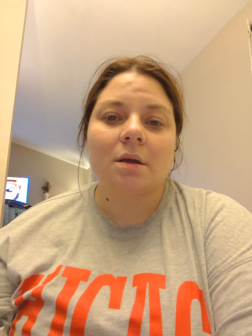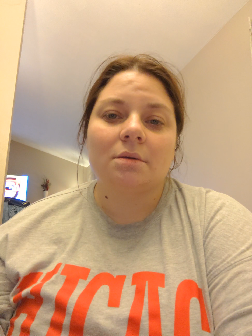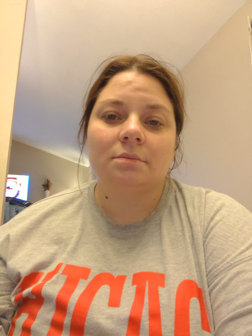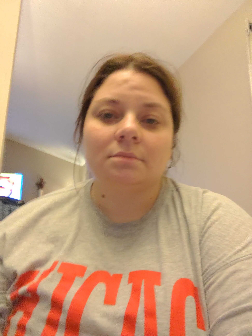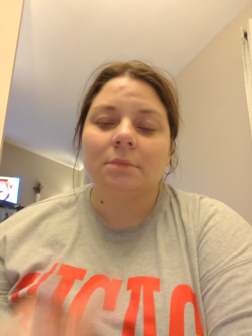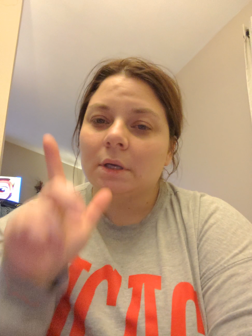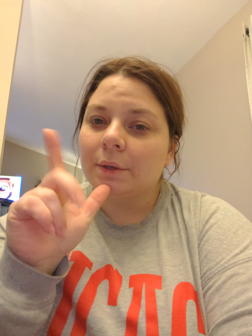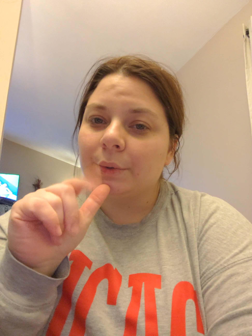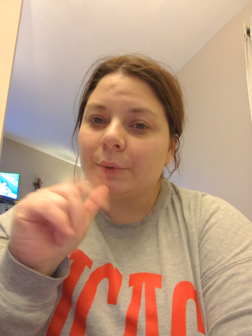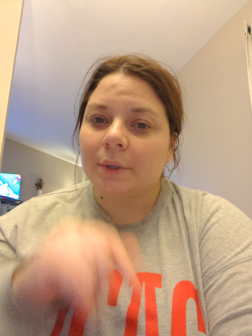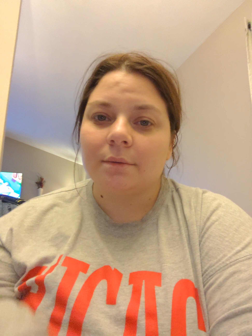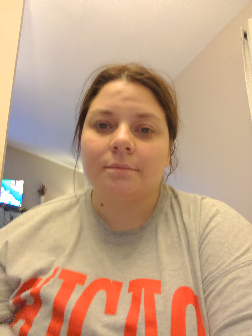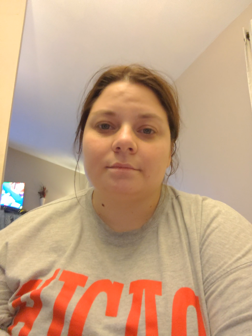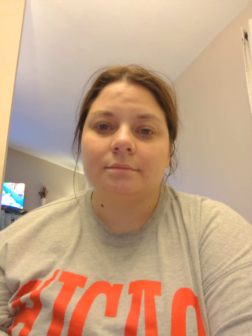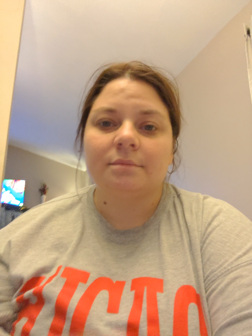who